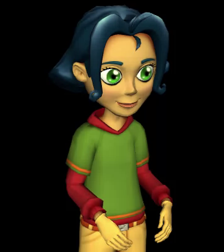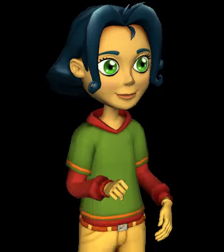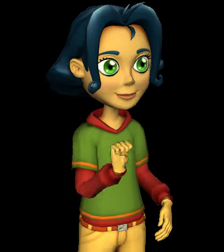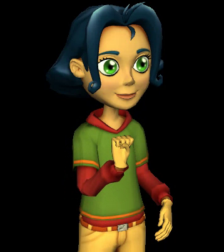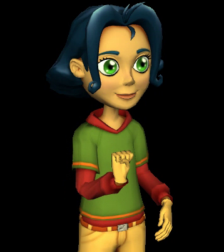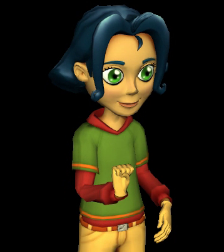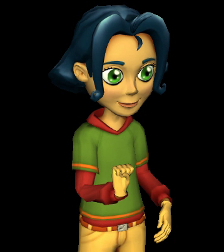جنوب